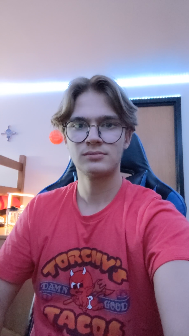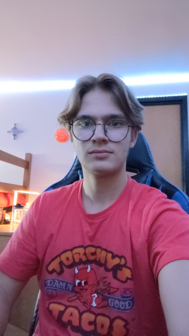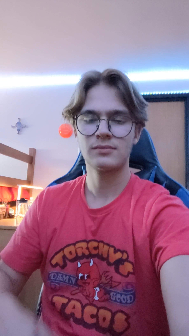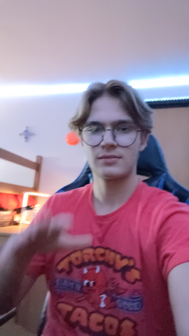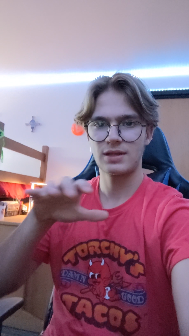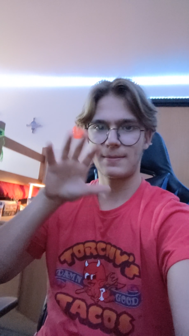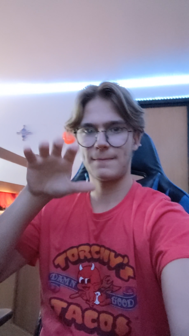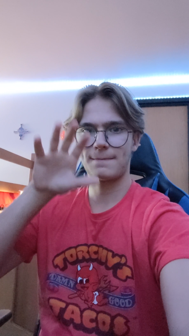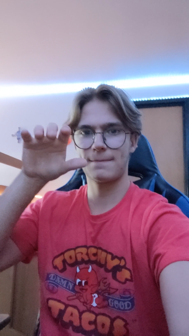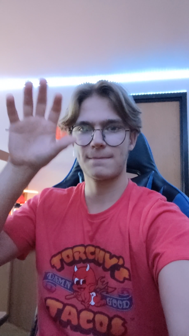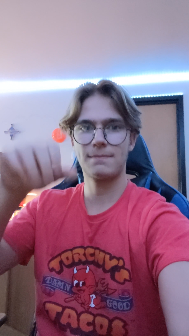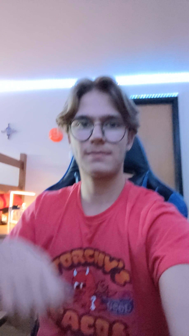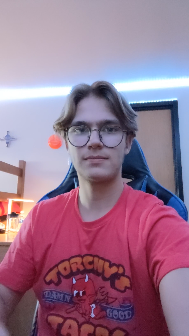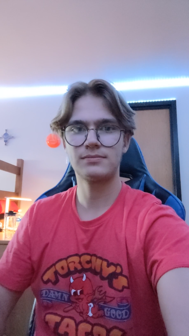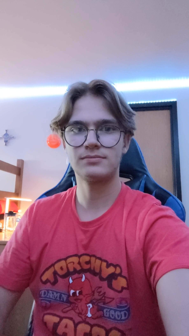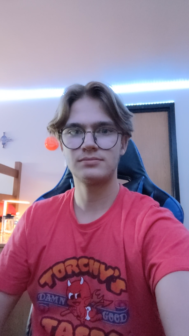climb